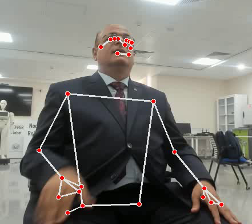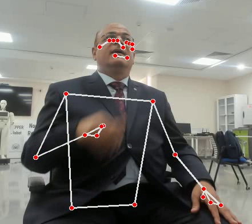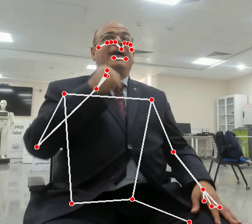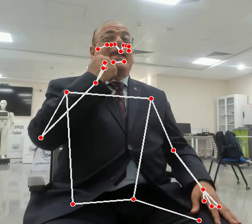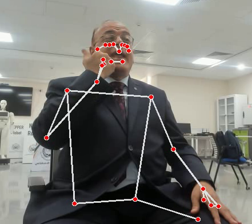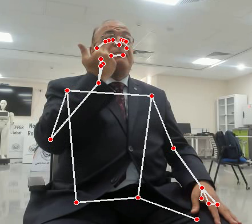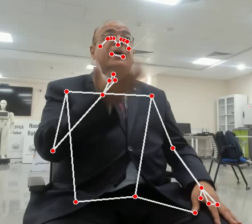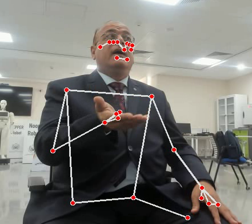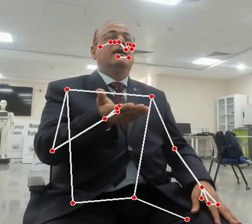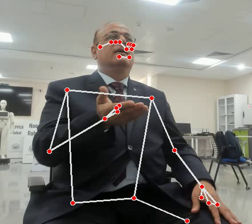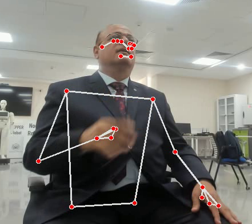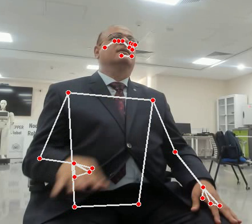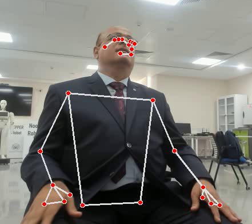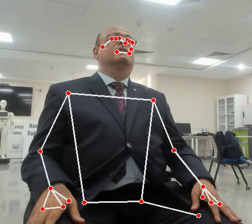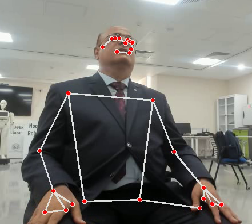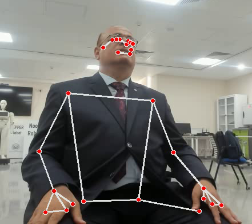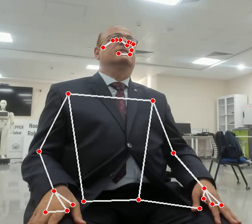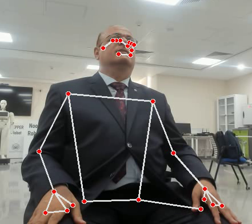3ieb